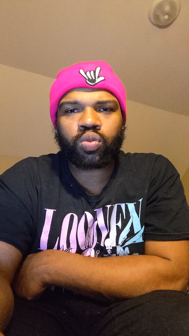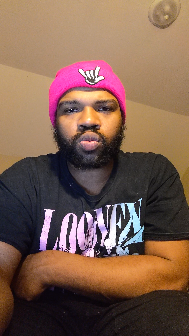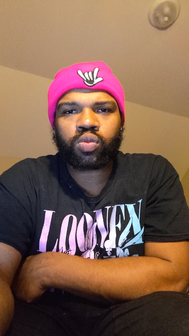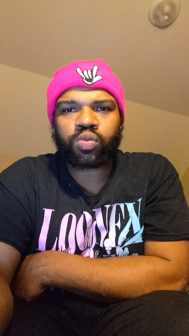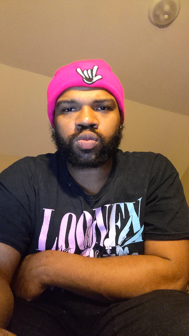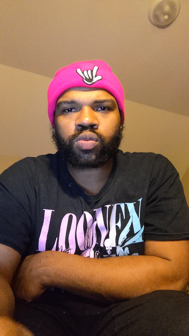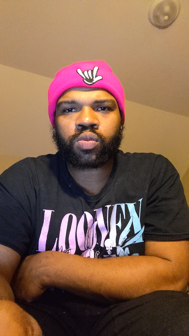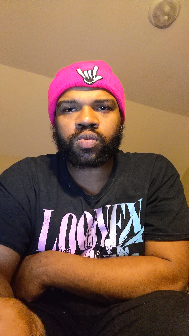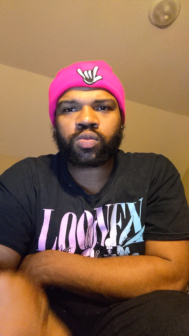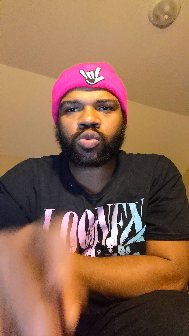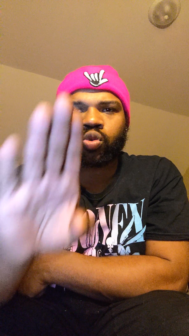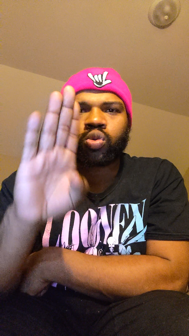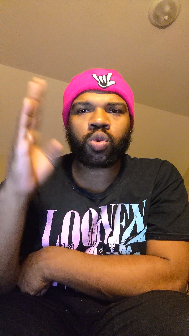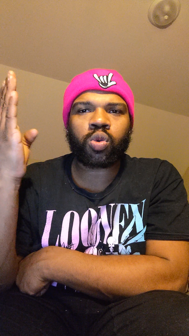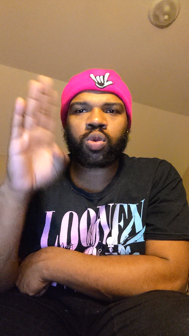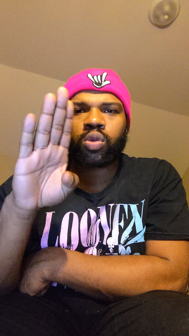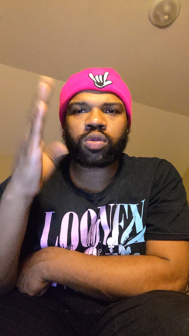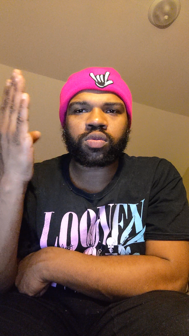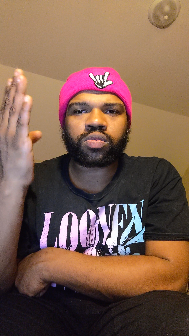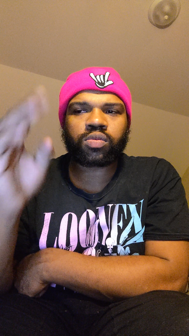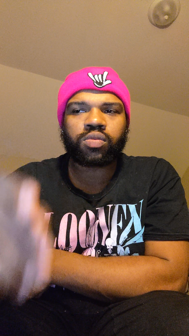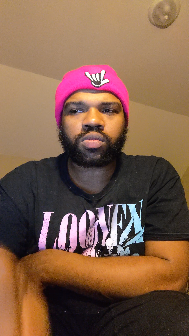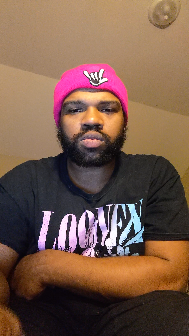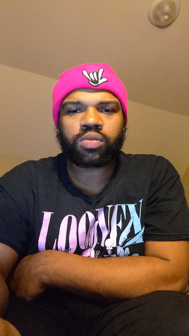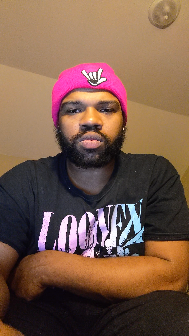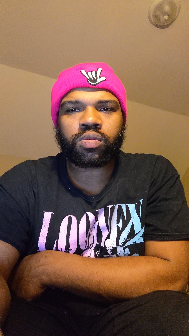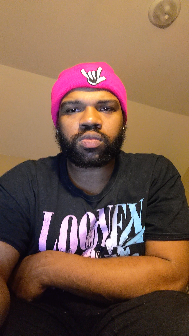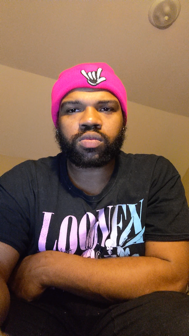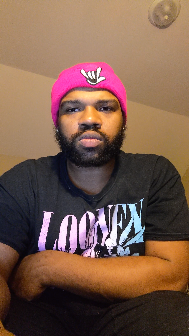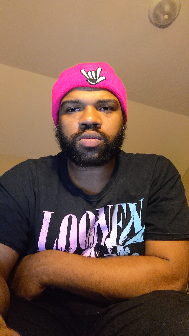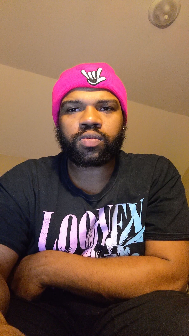door